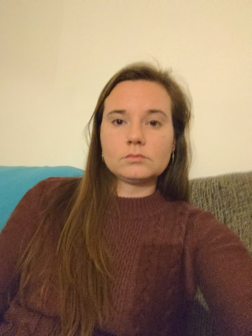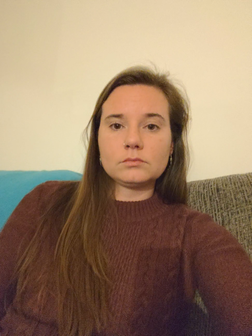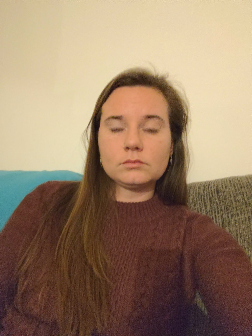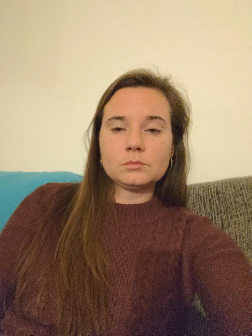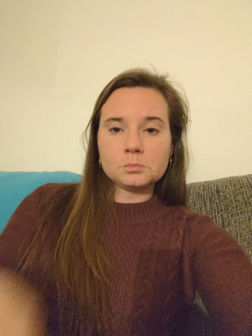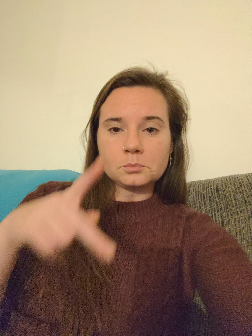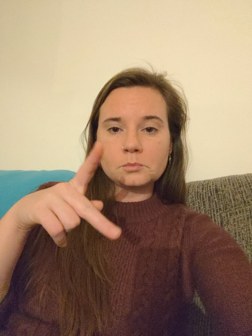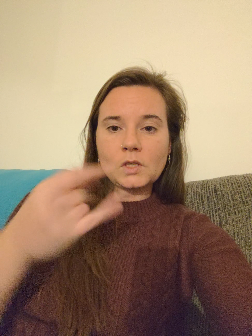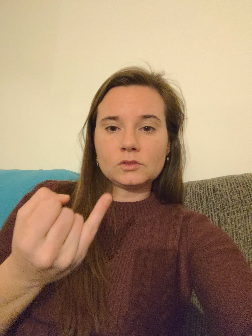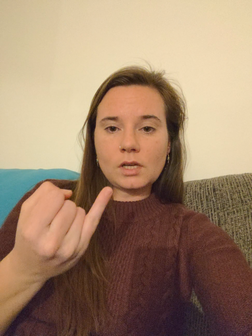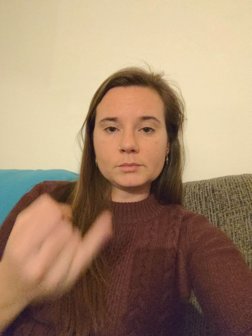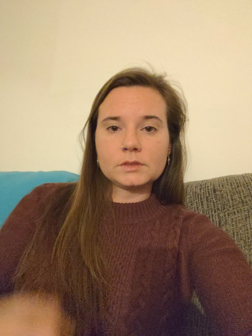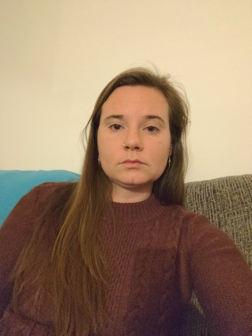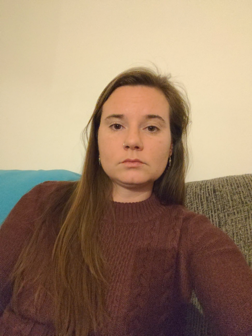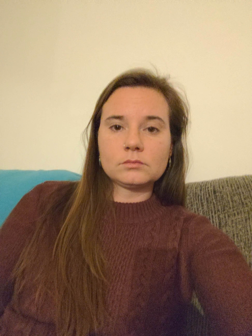pajamas